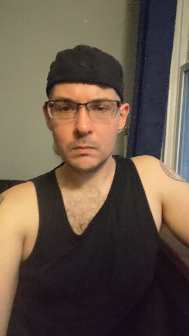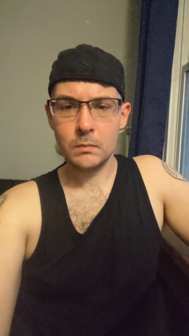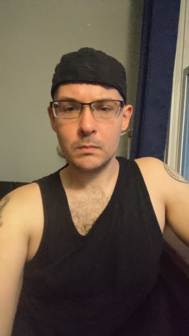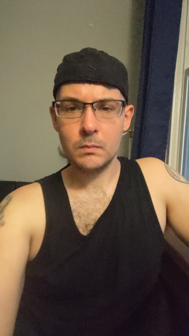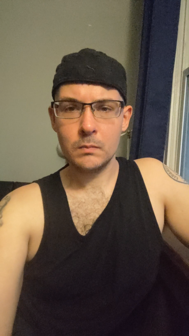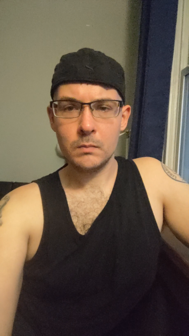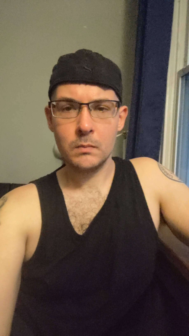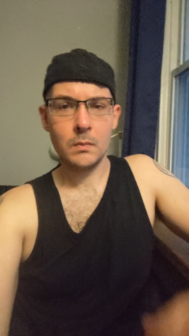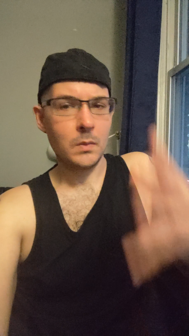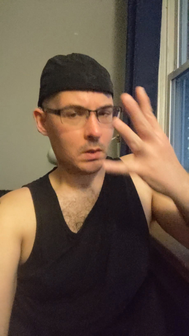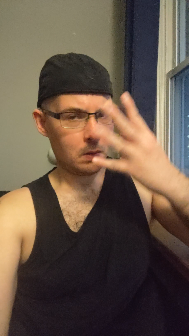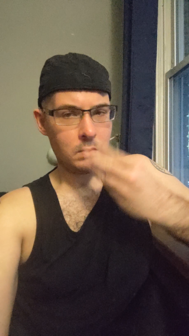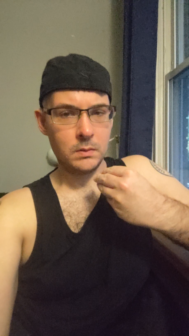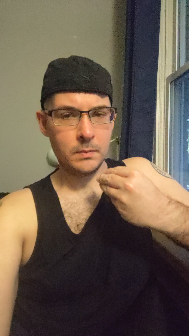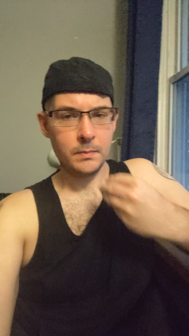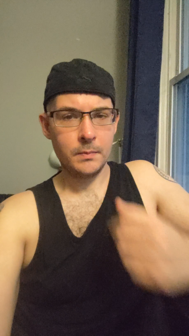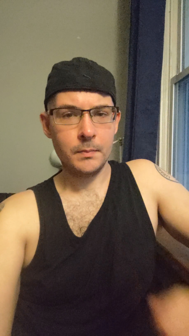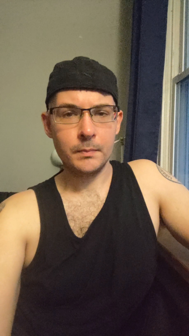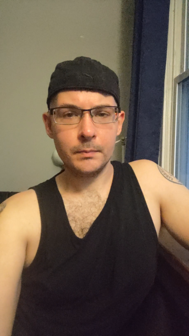asleep